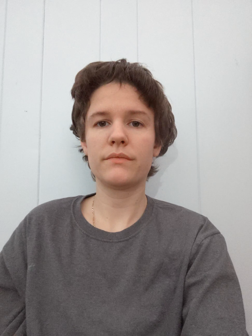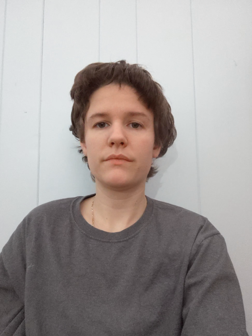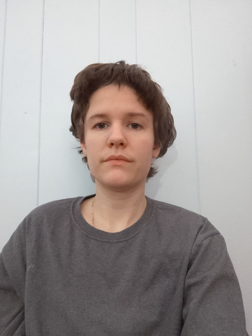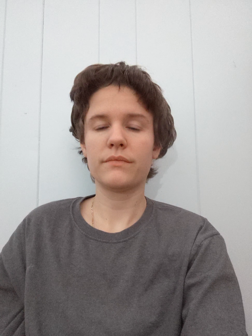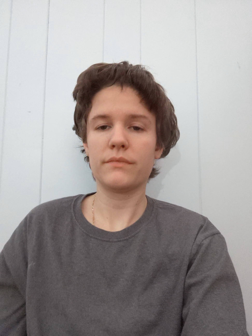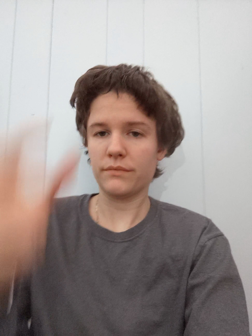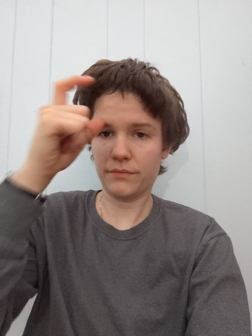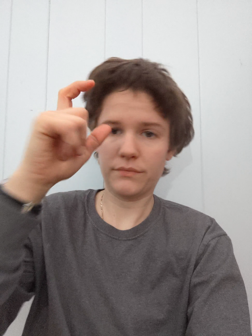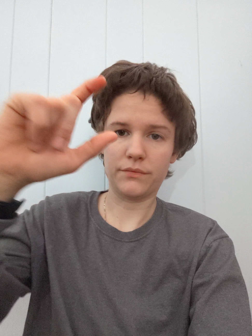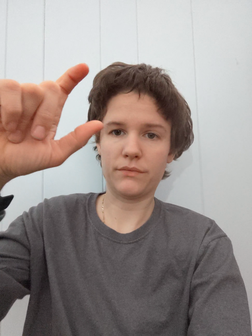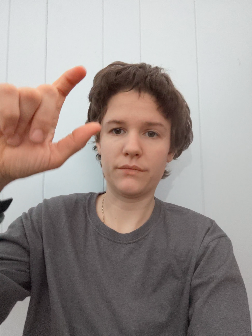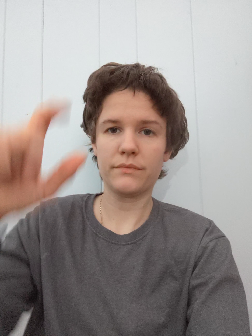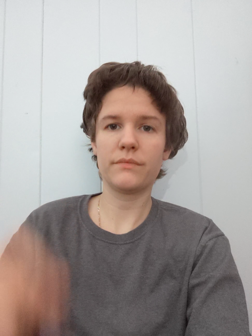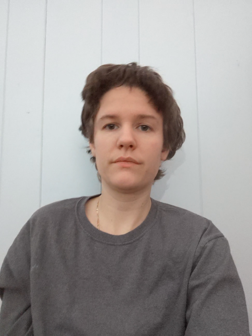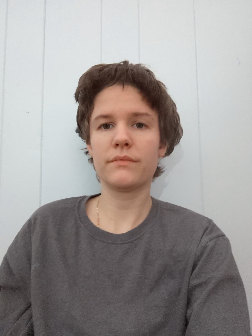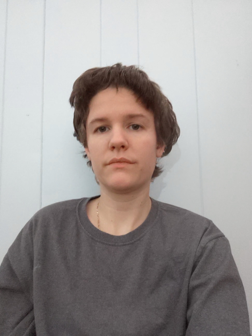moon